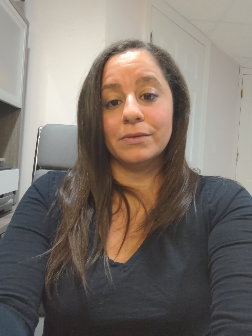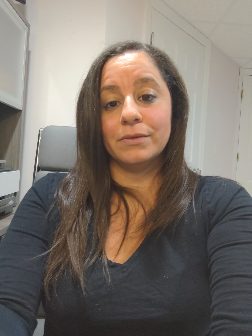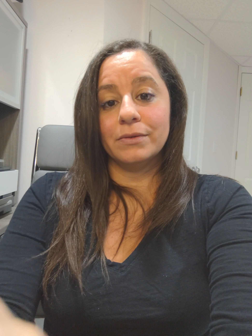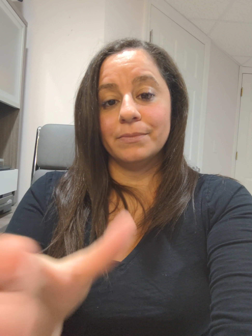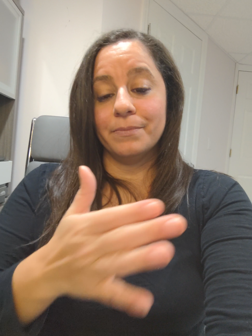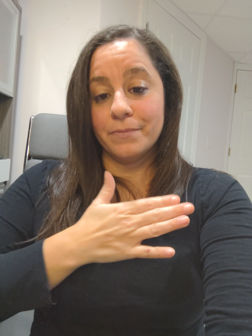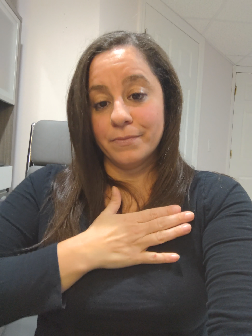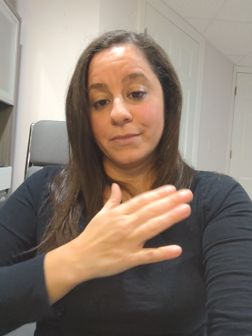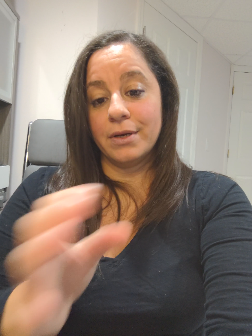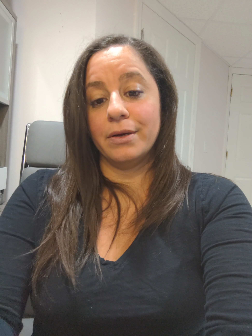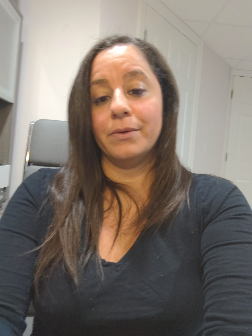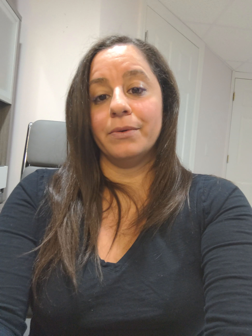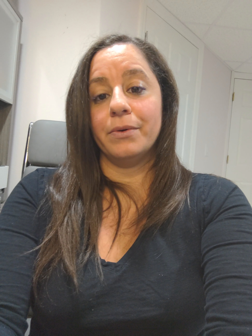my